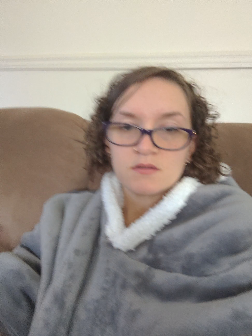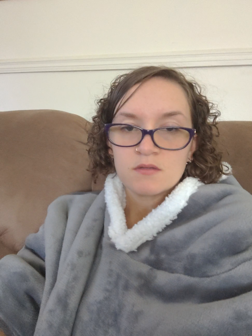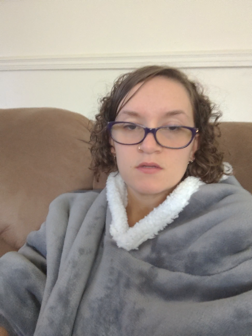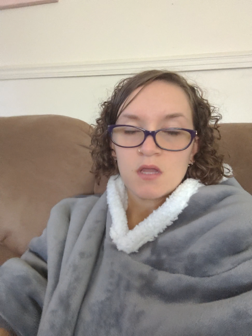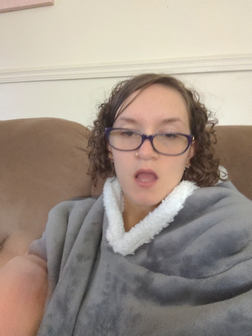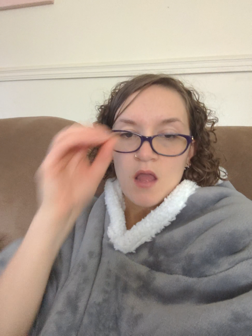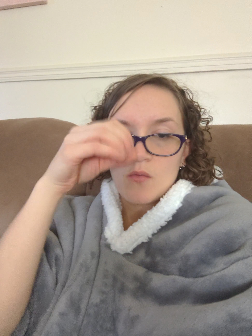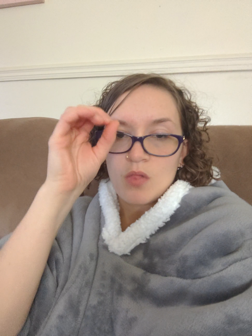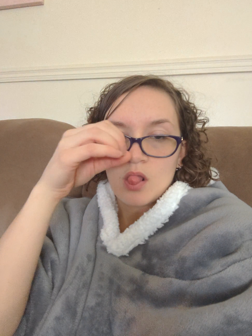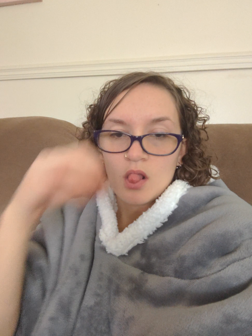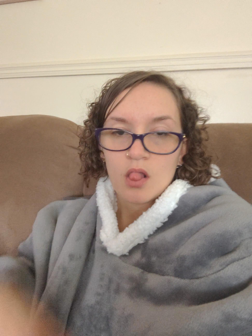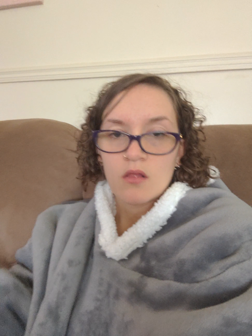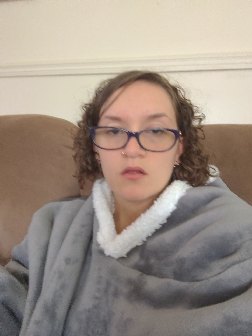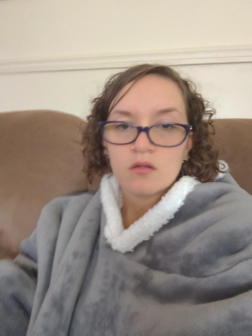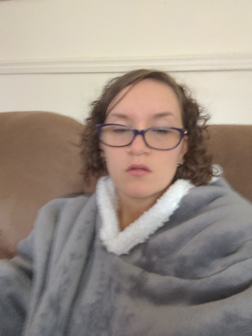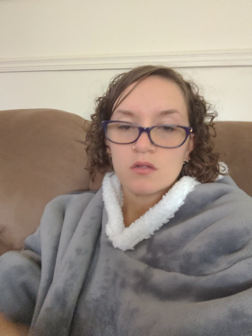owl